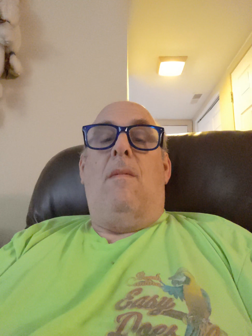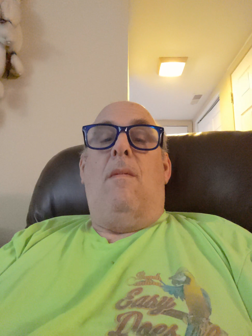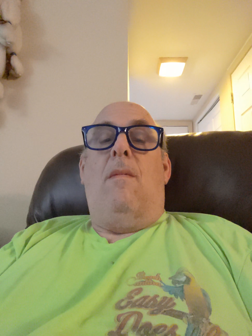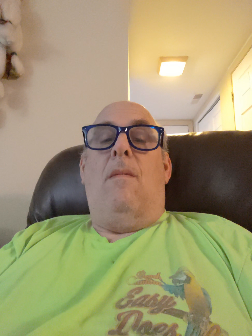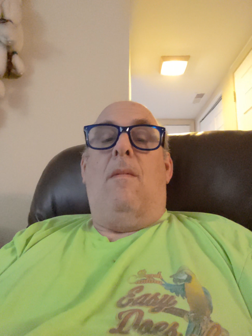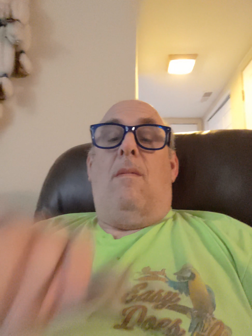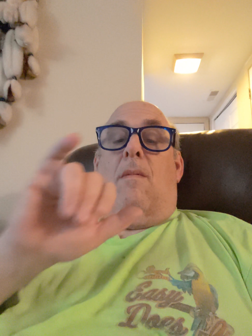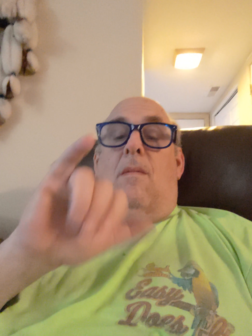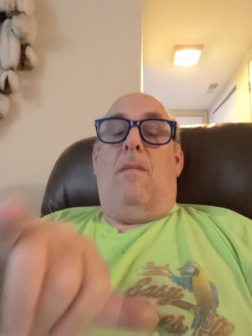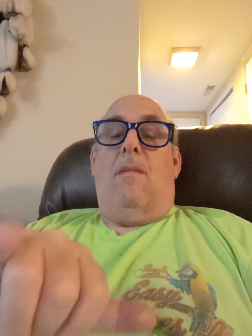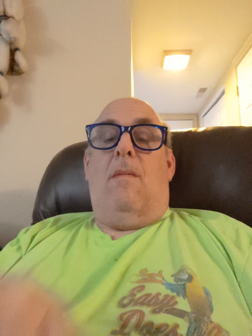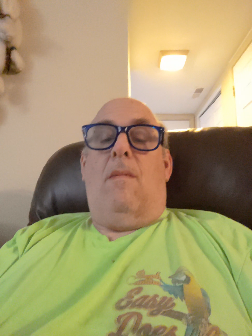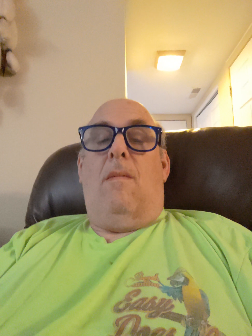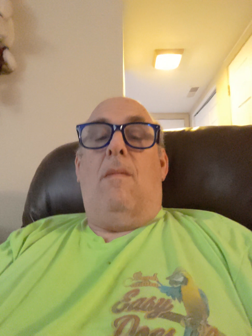that